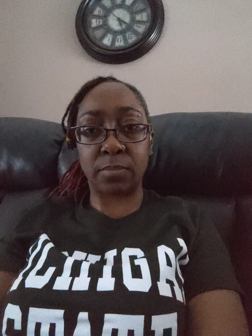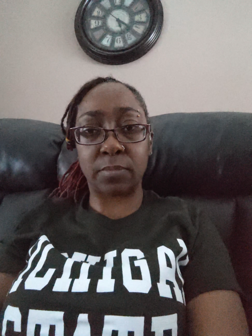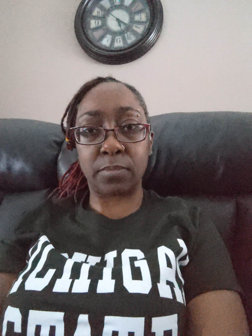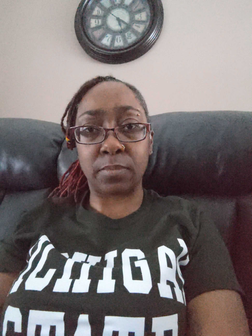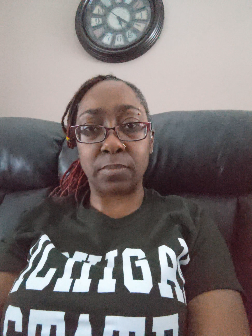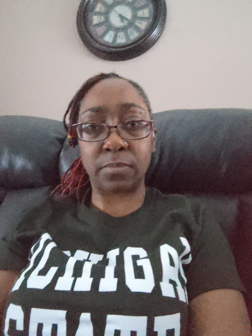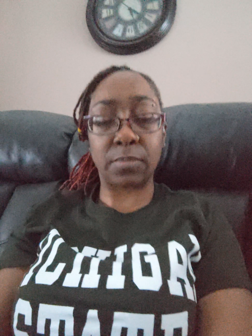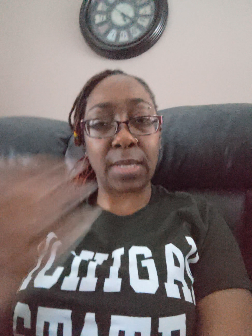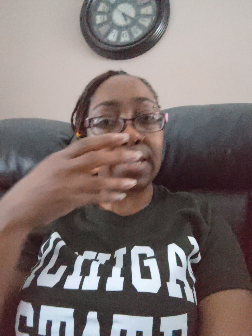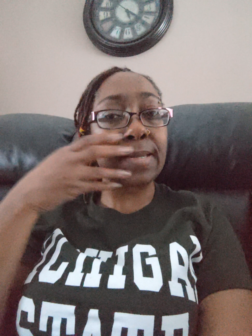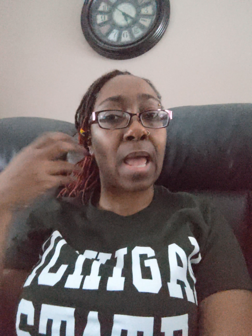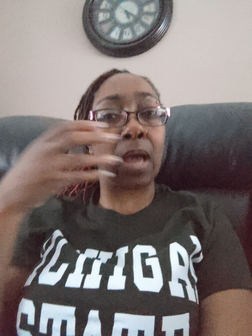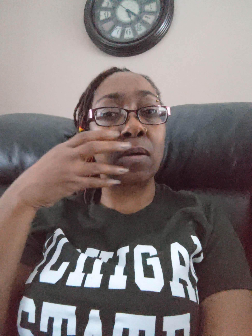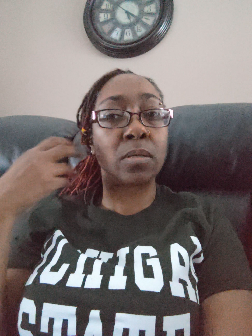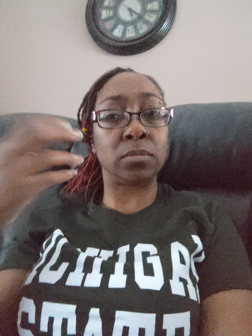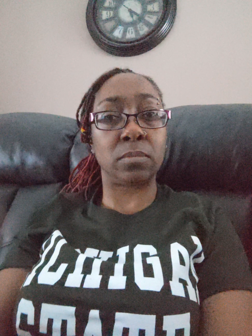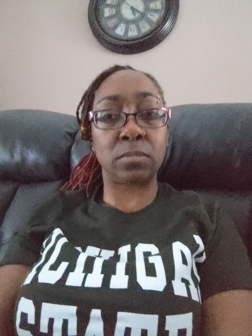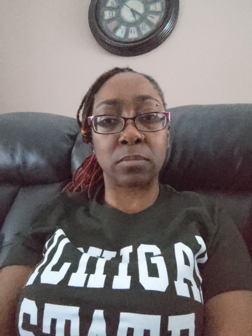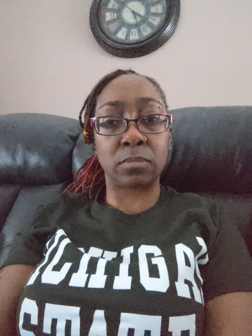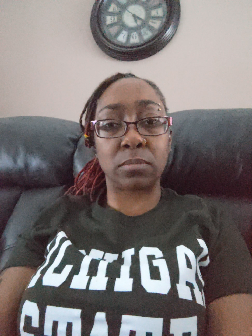tiger